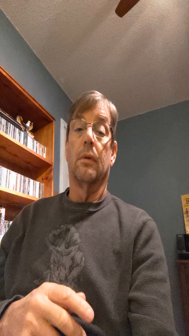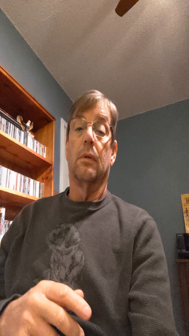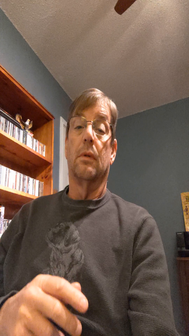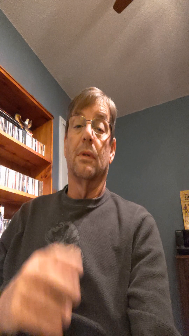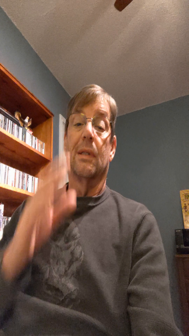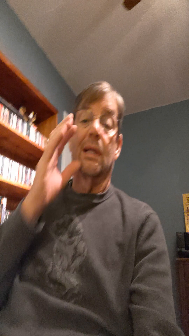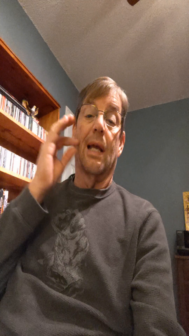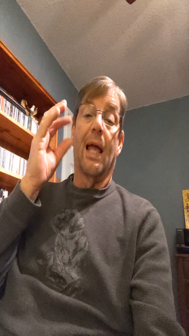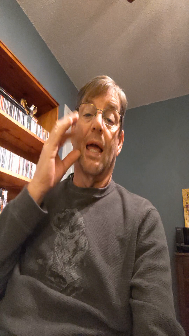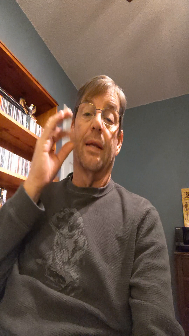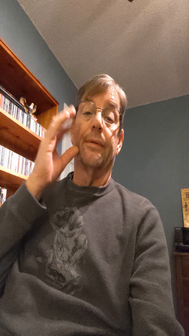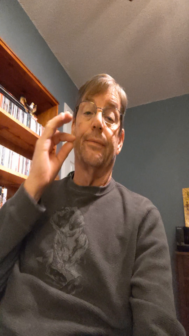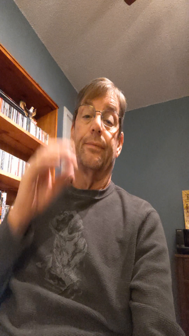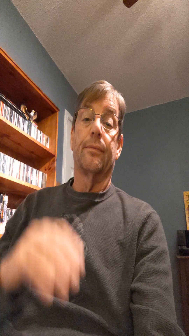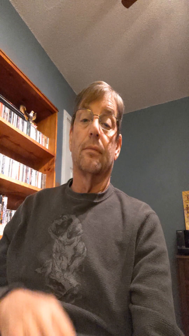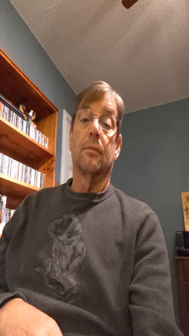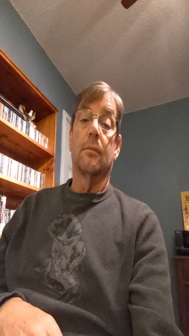cat